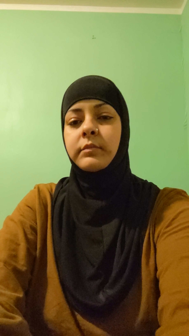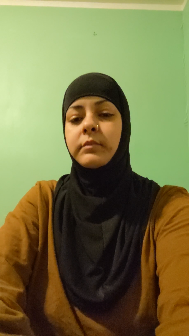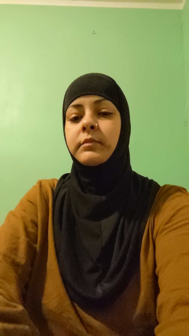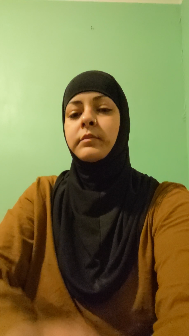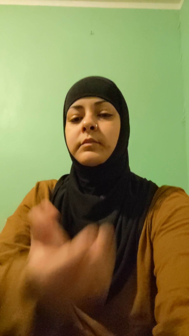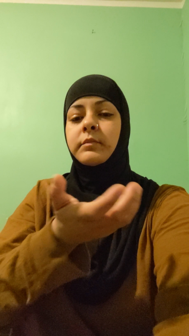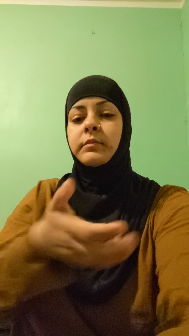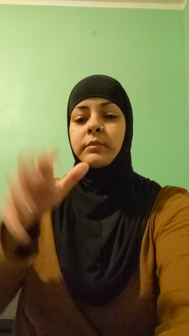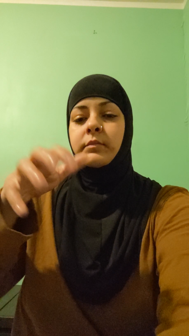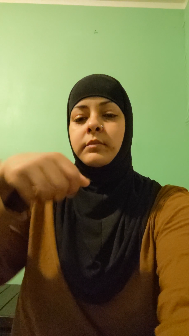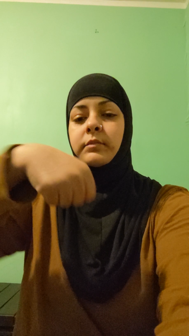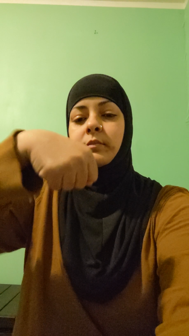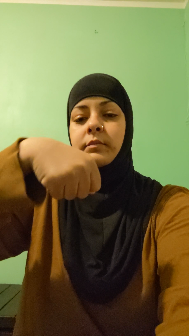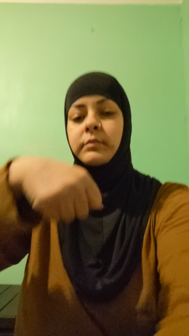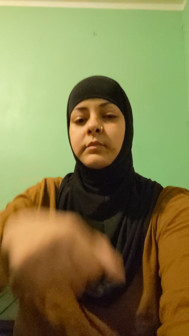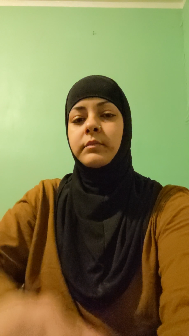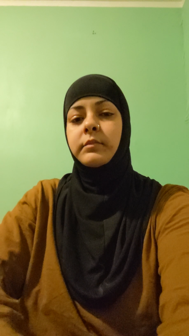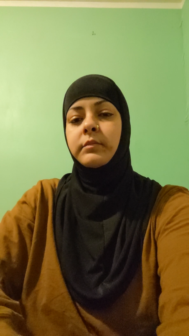bucket